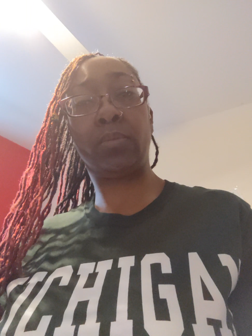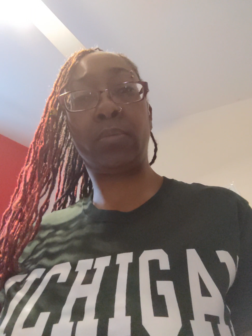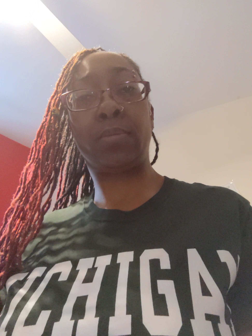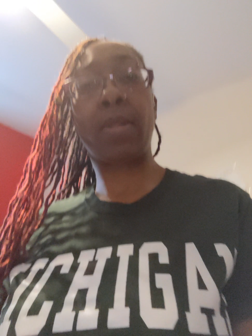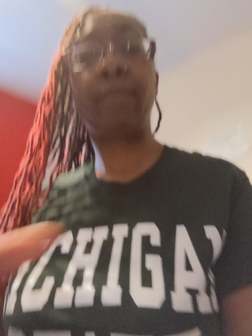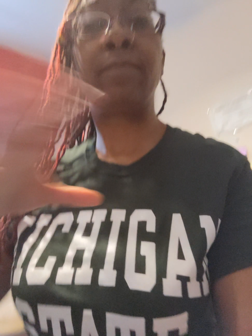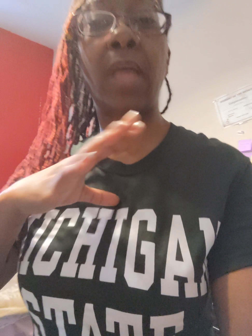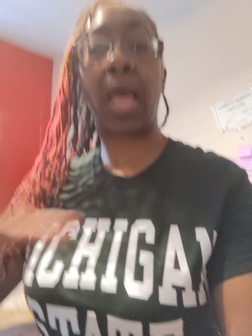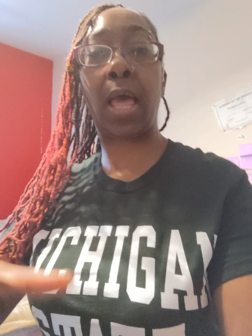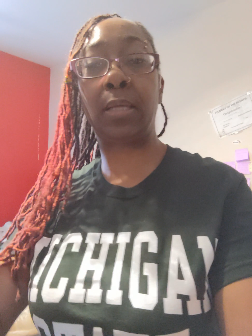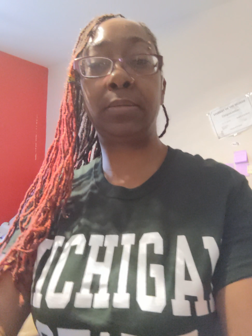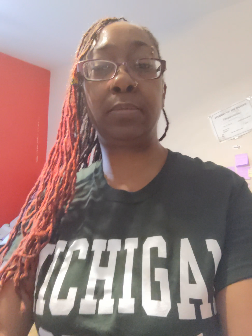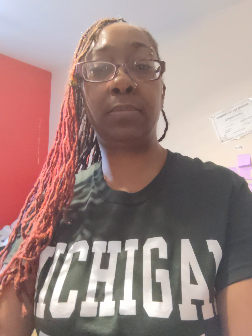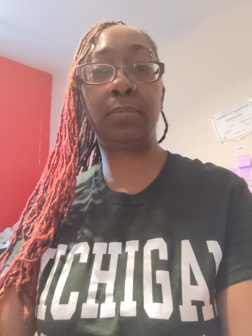fine